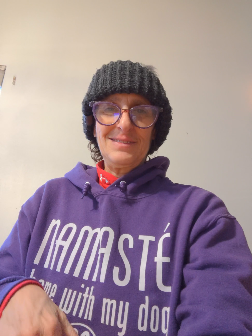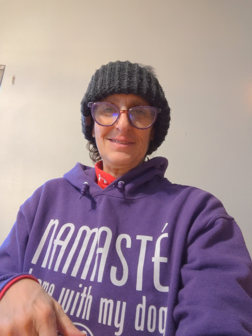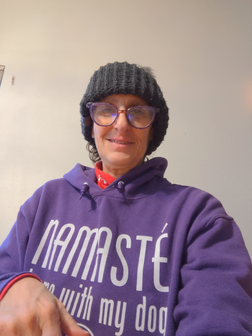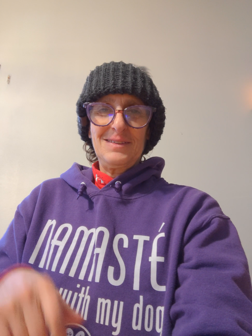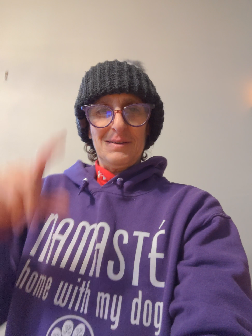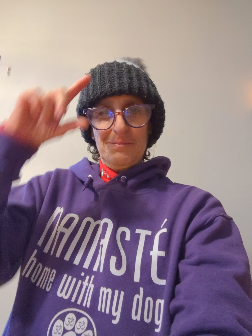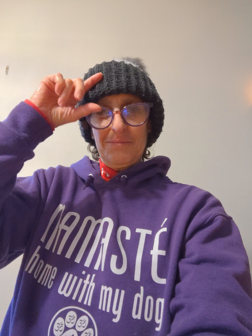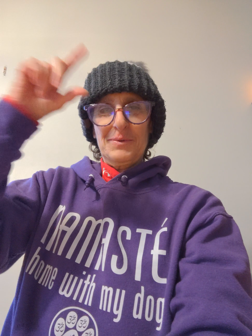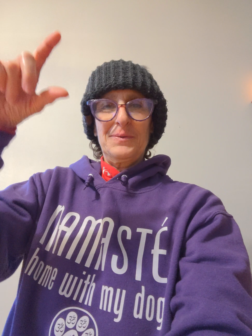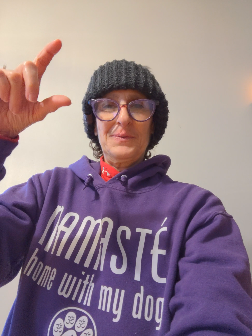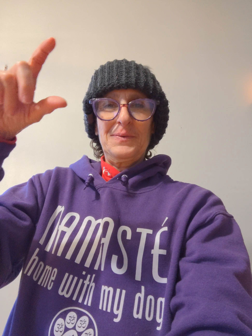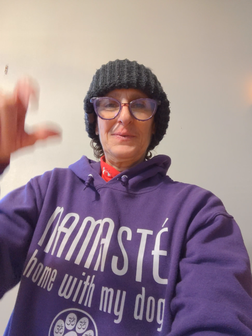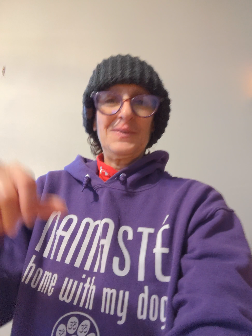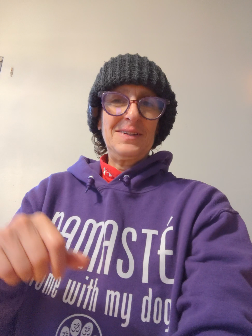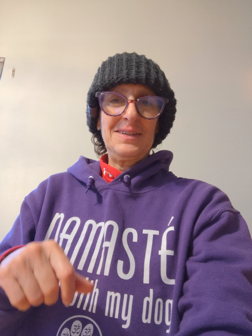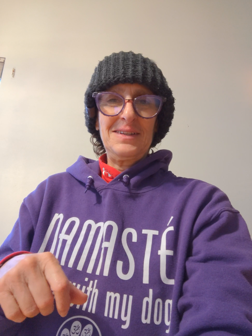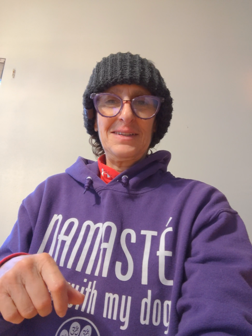moon